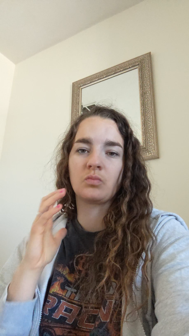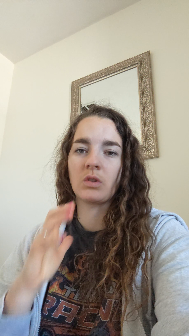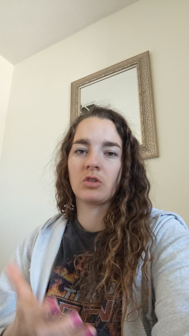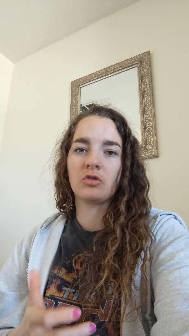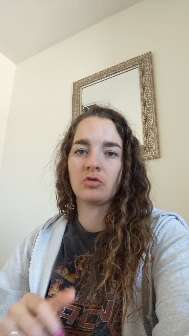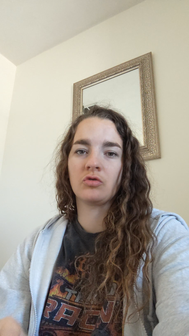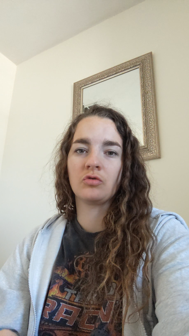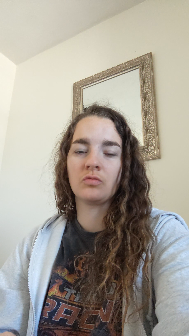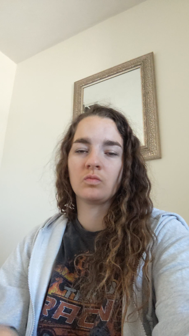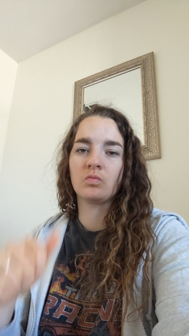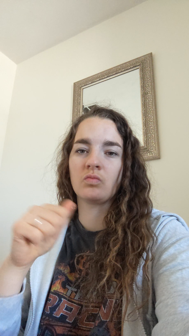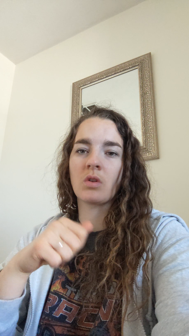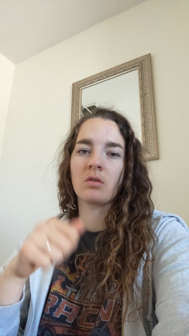rock